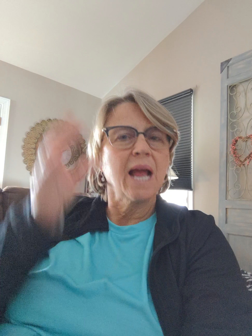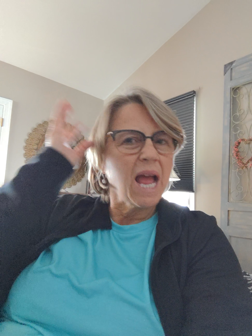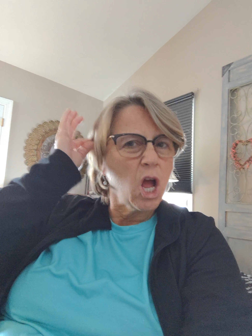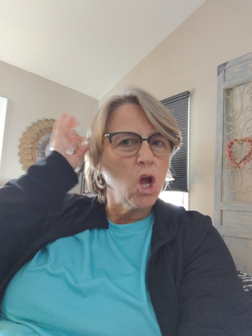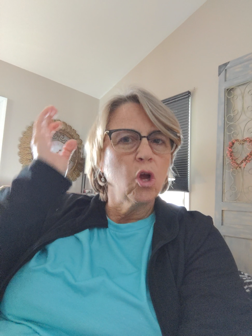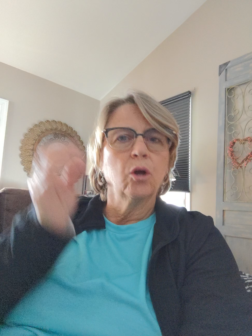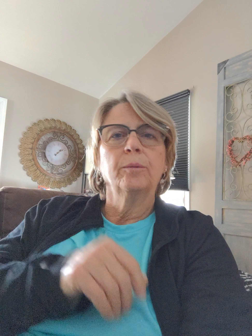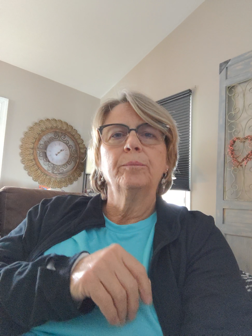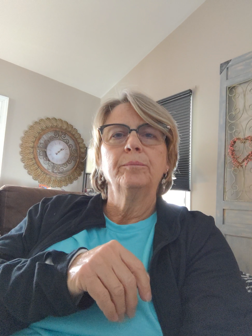hair